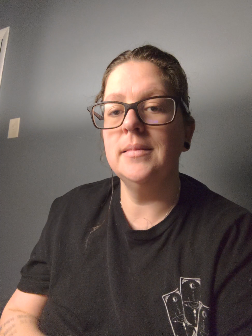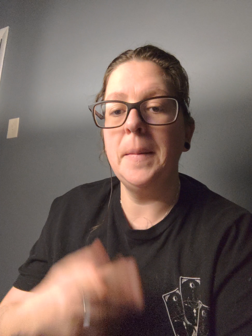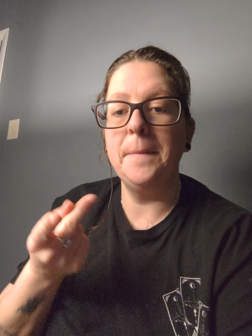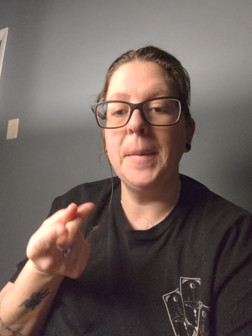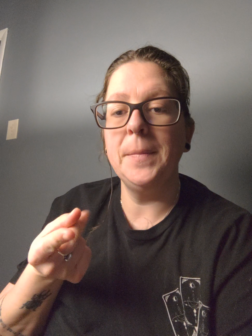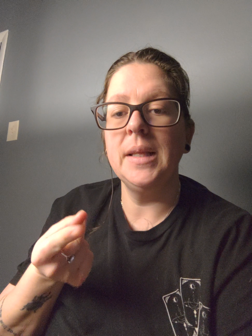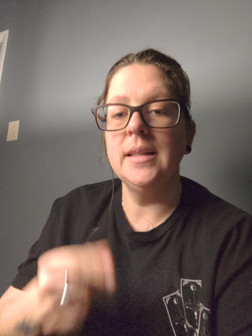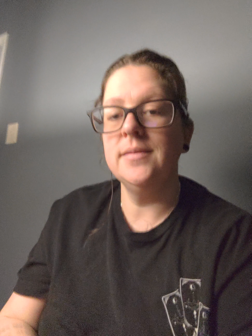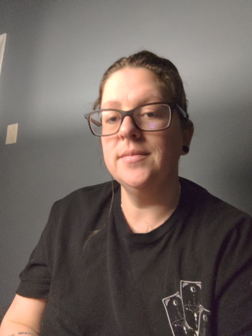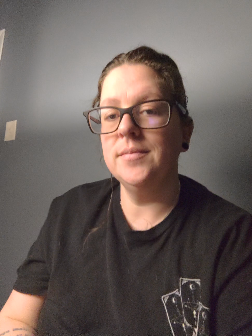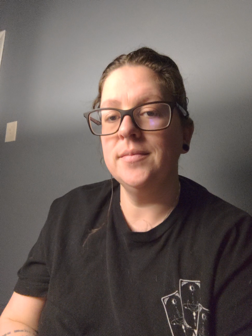puppy